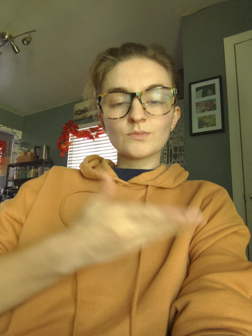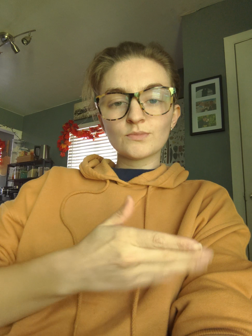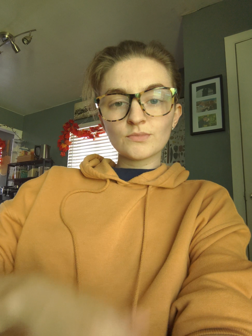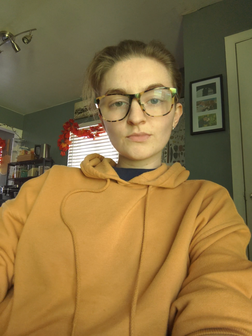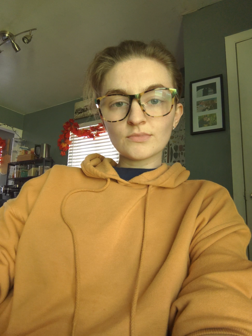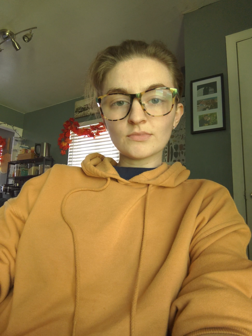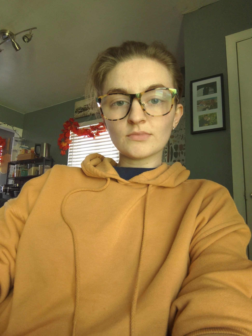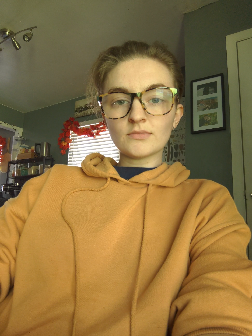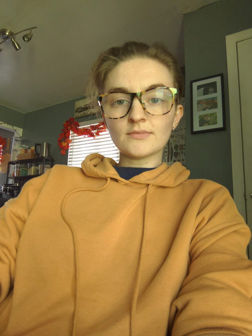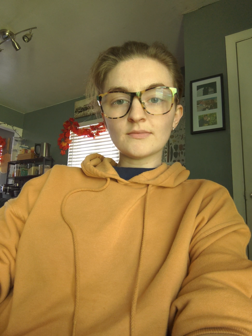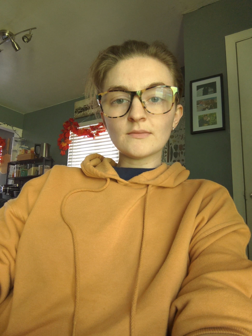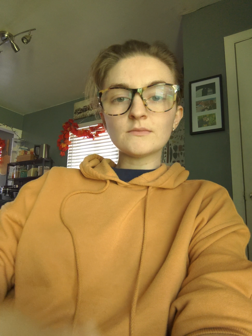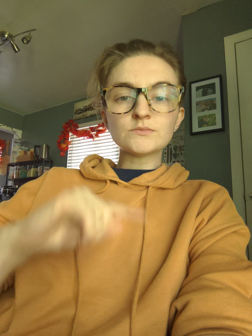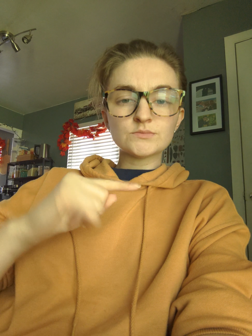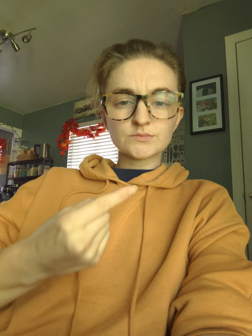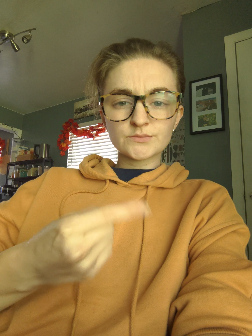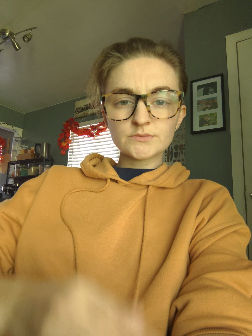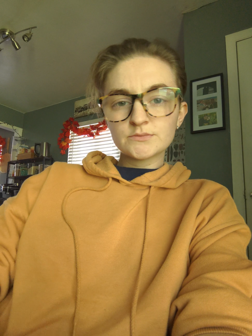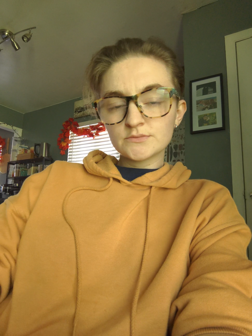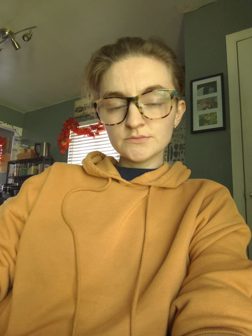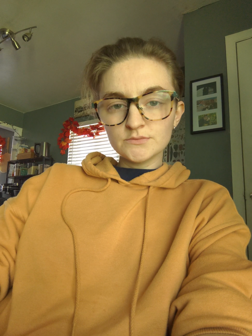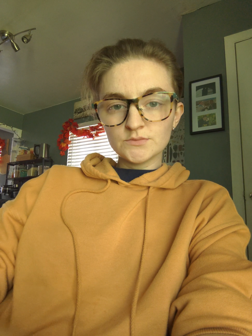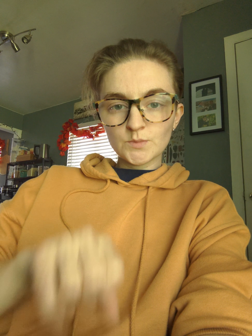hurt